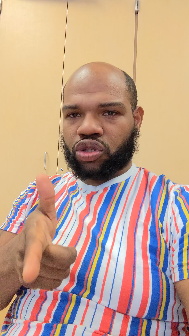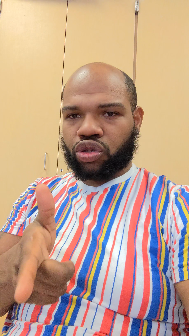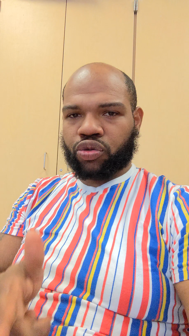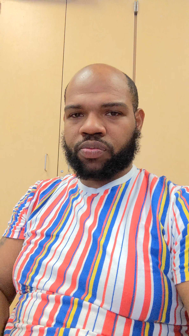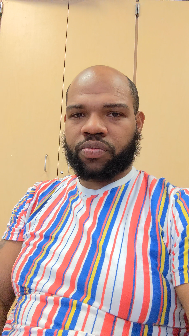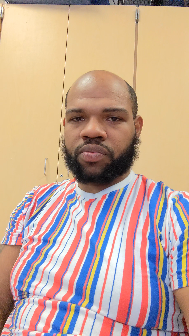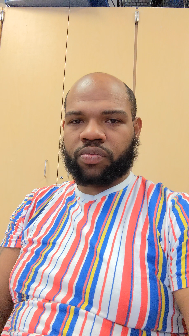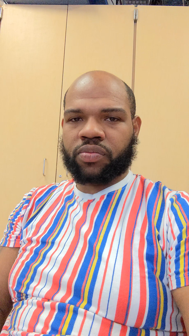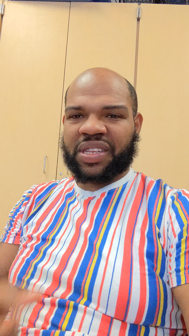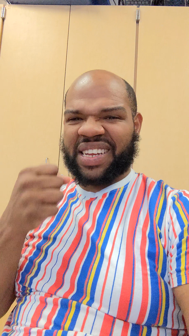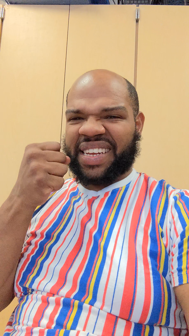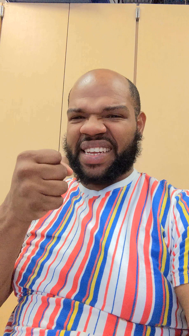hit